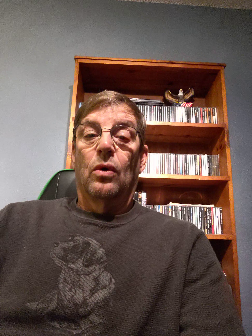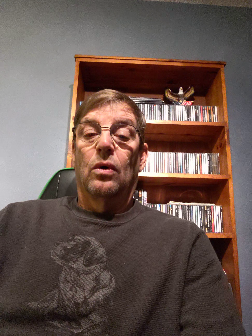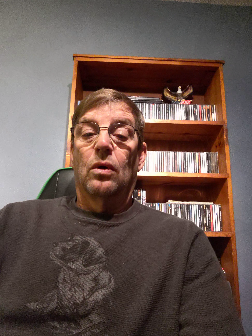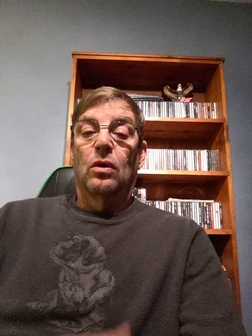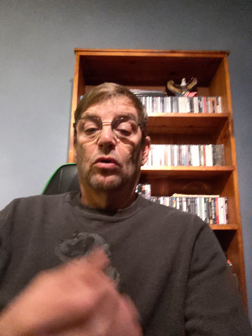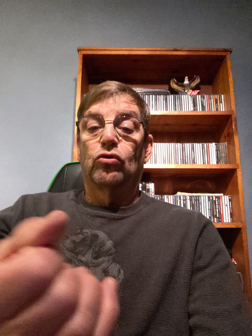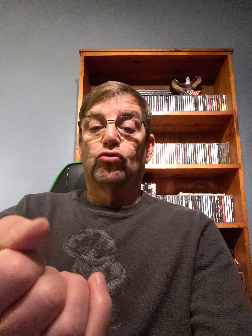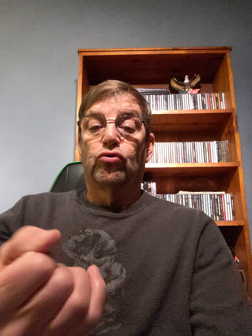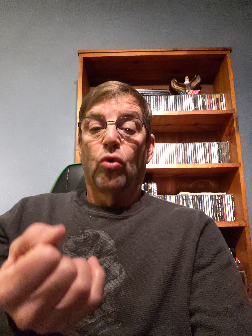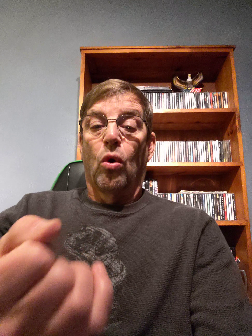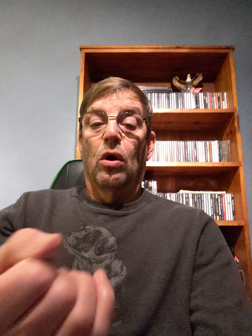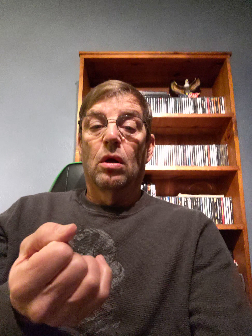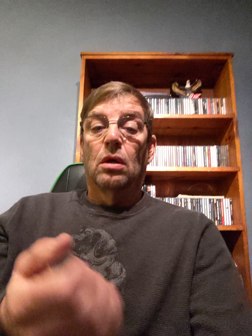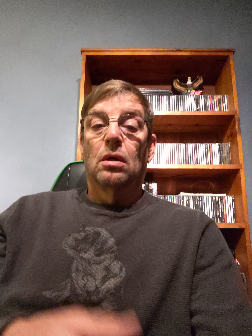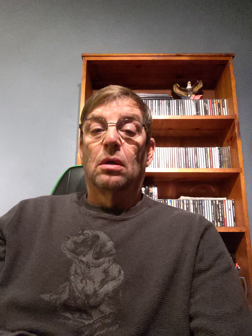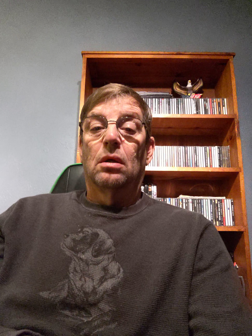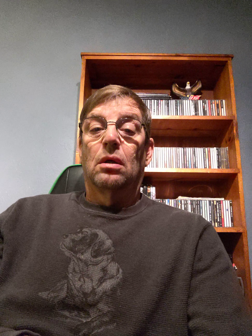drawer